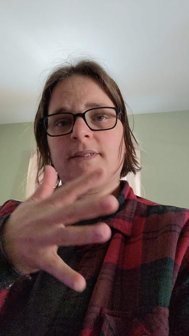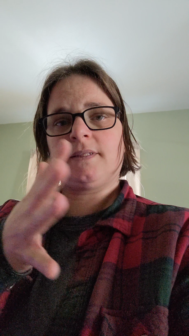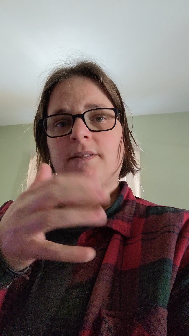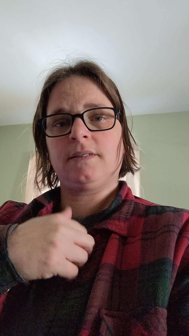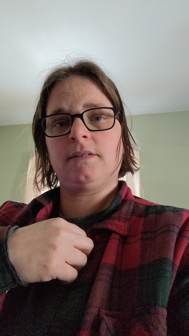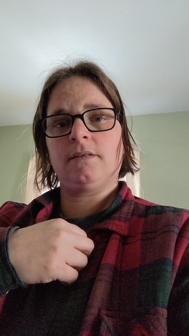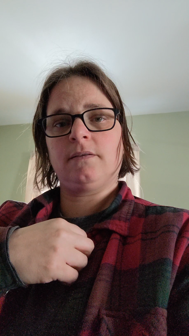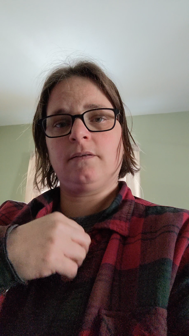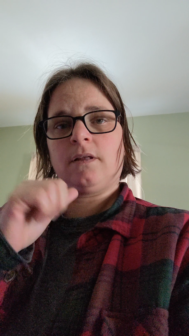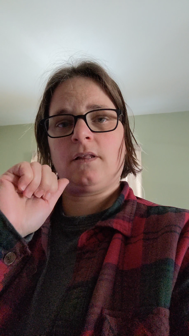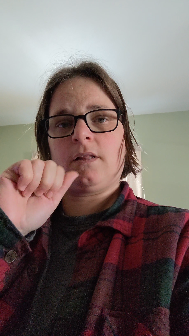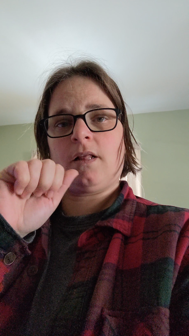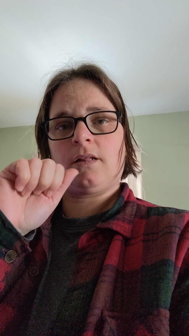knock